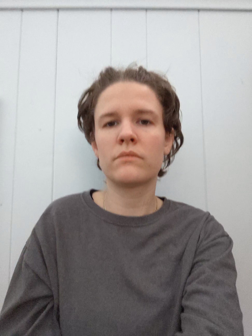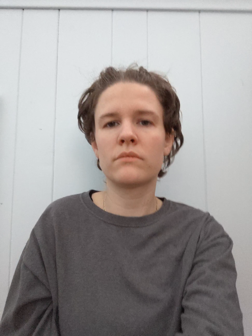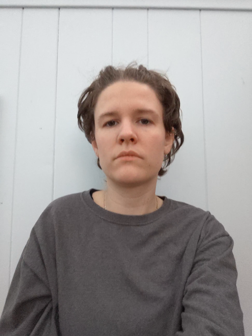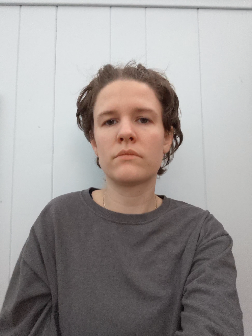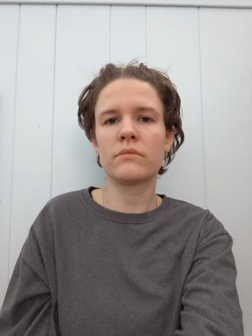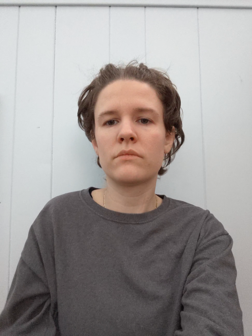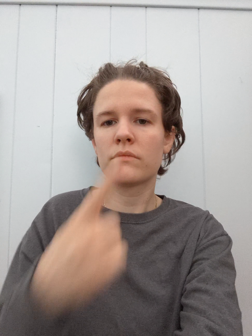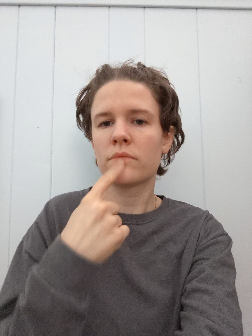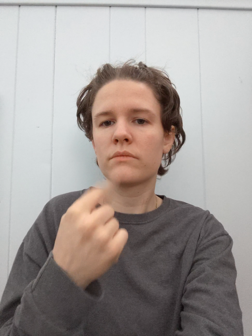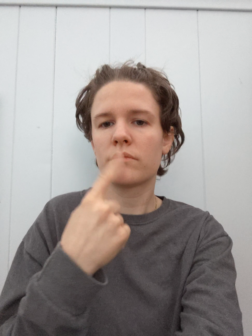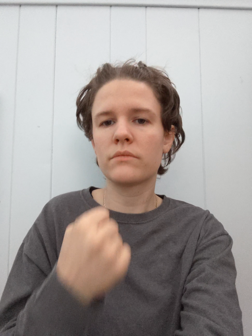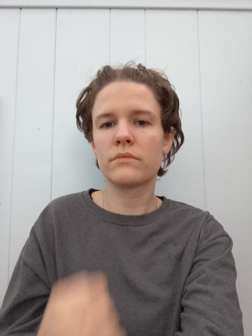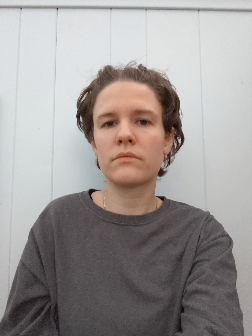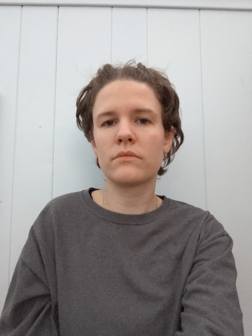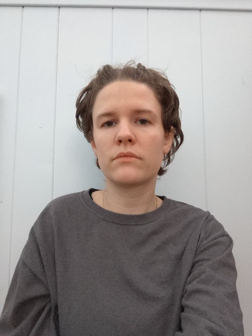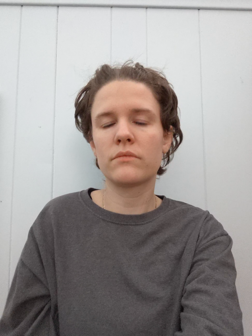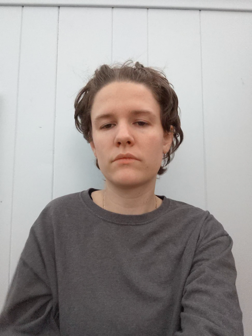red